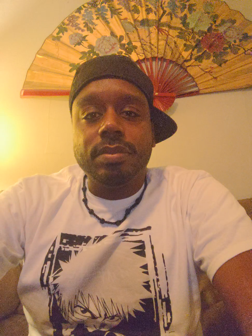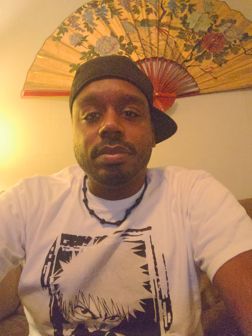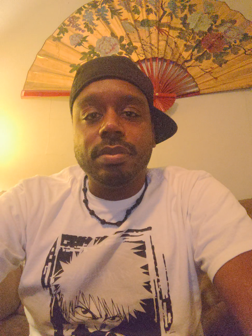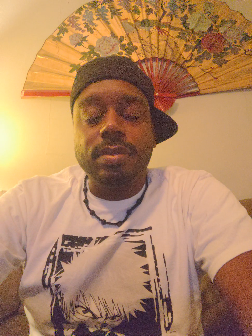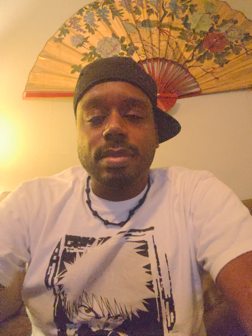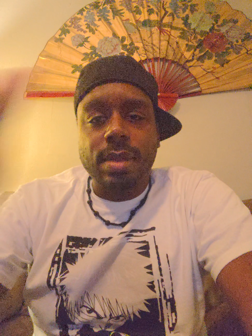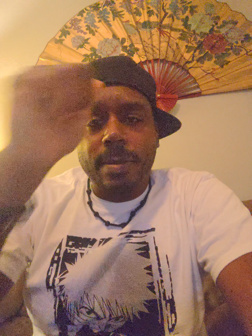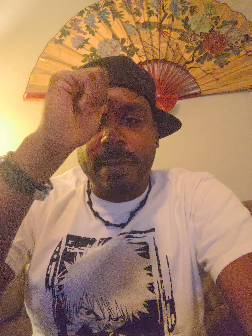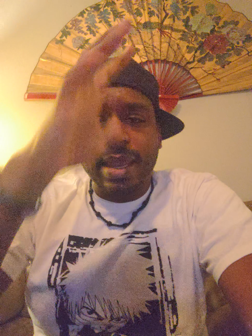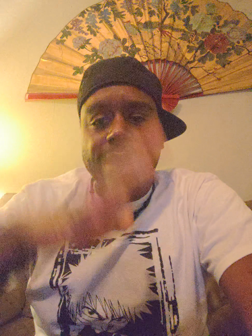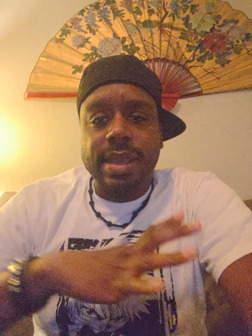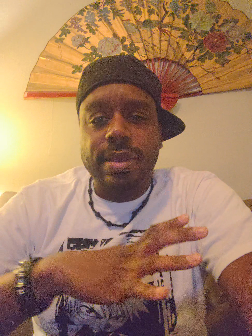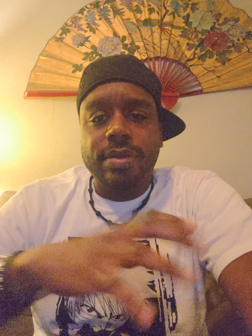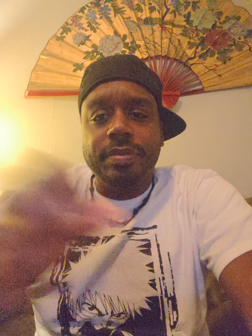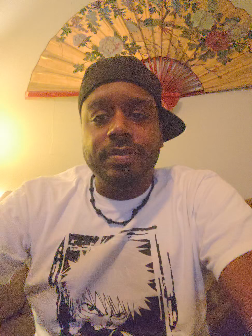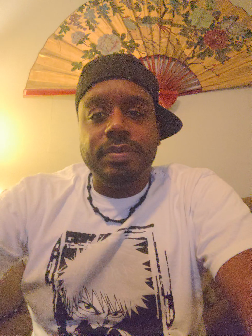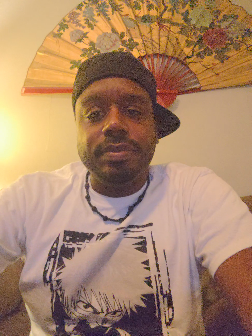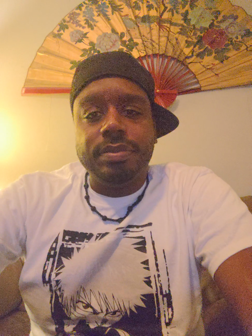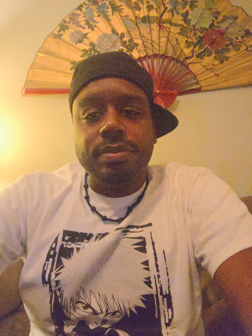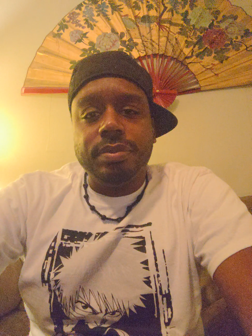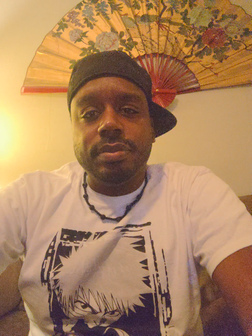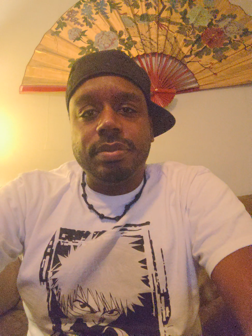man